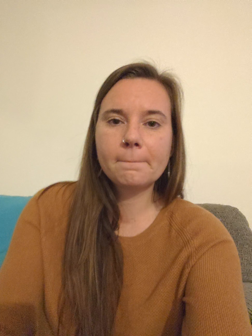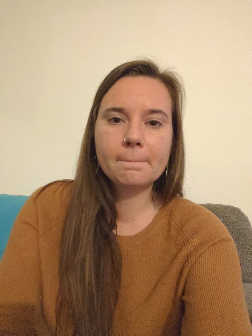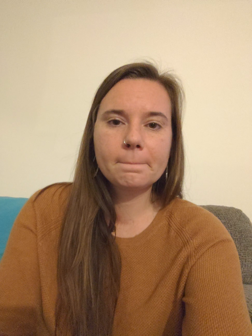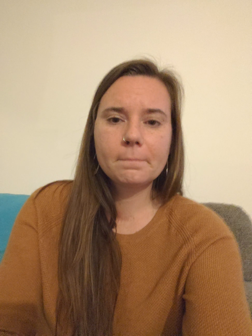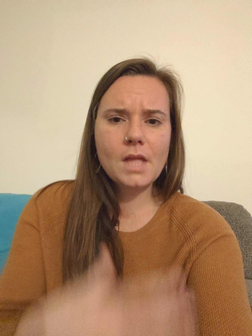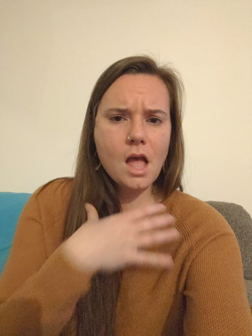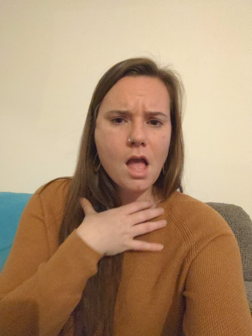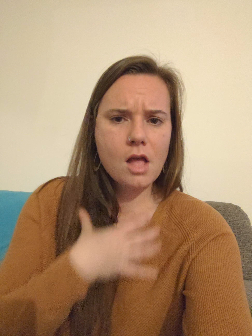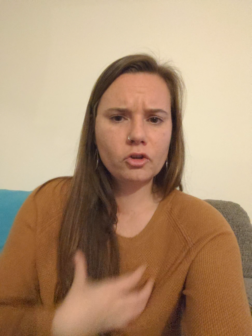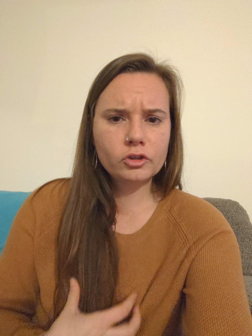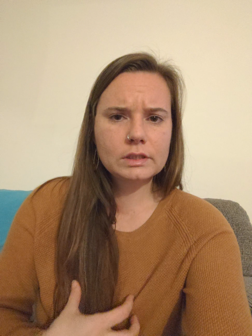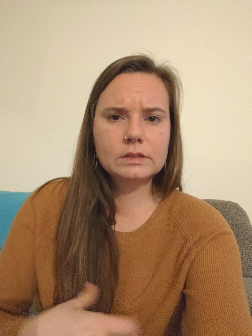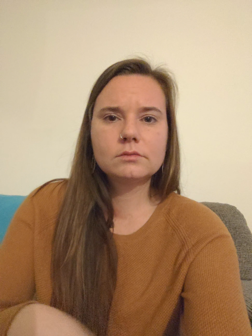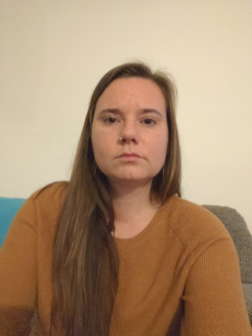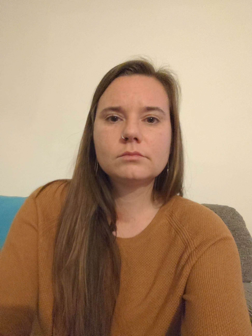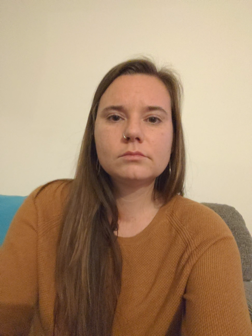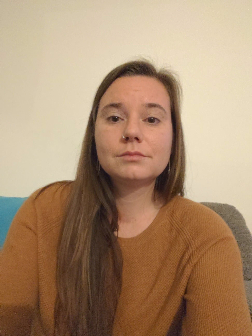hungry